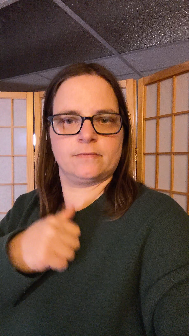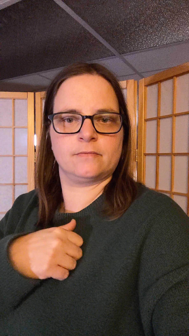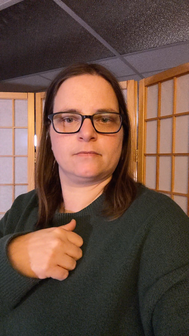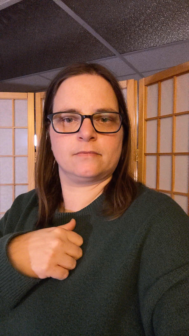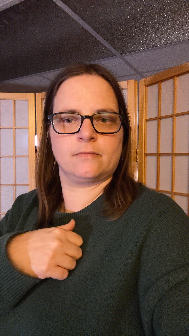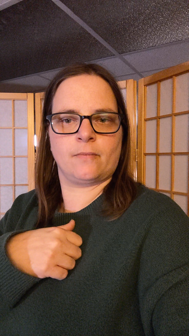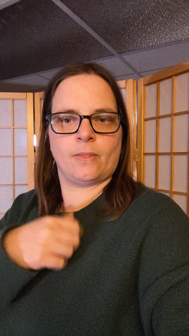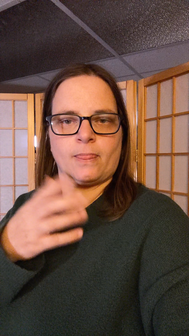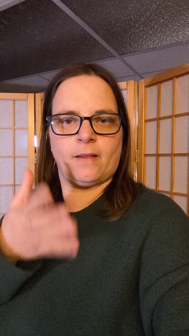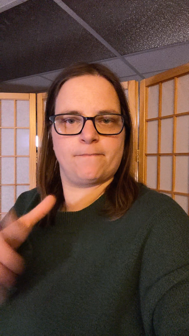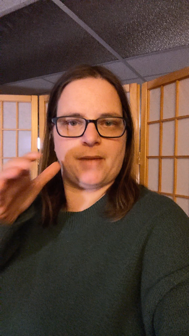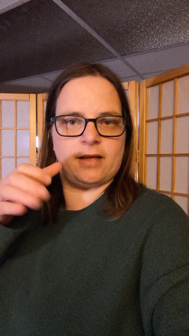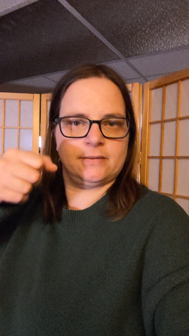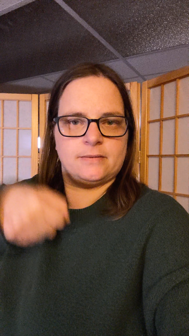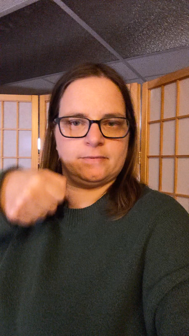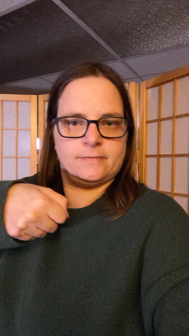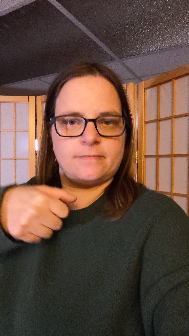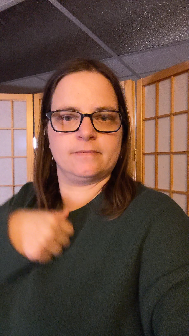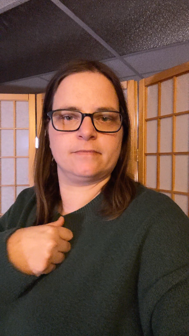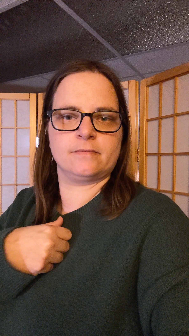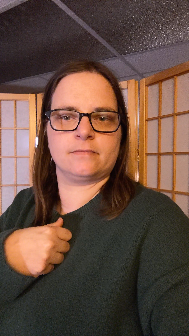basket